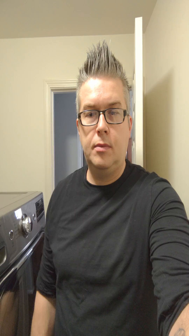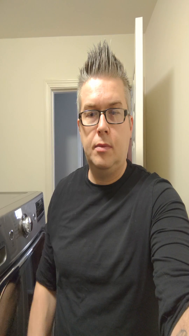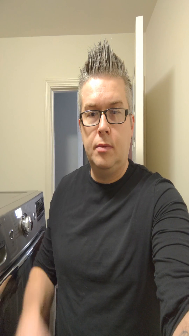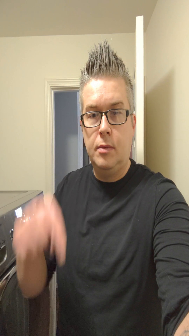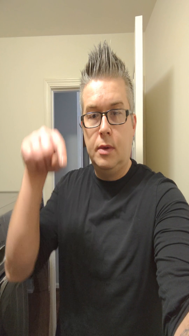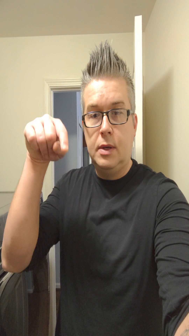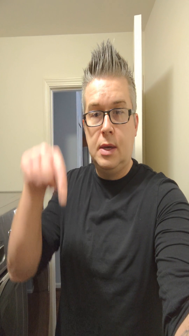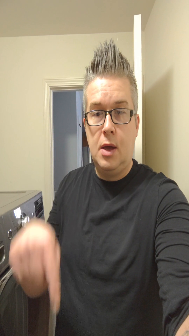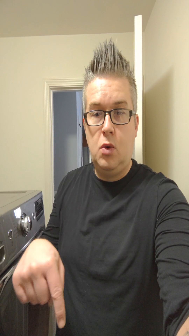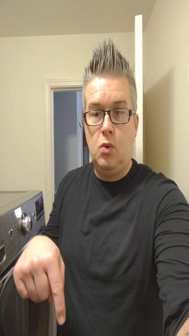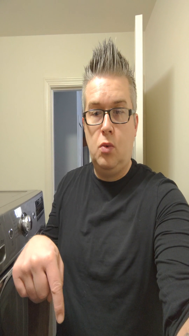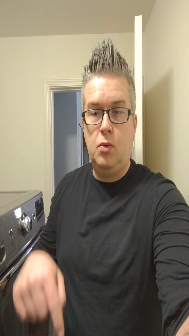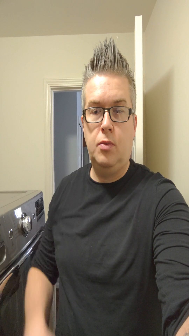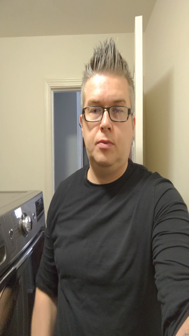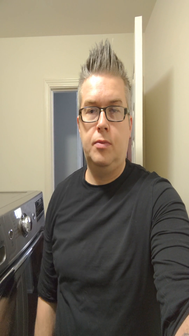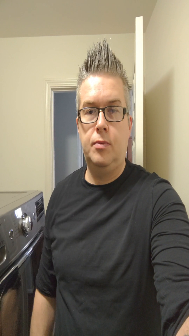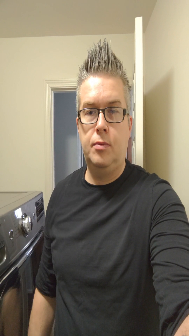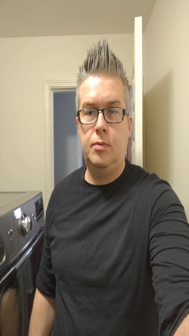down